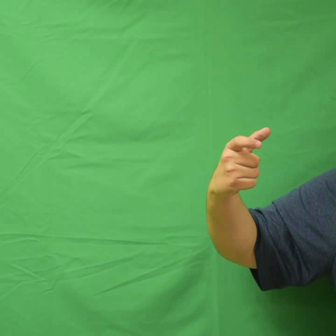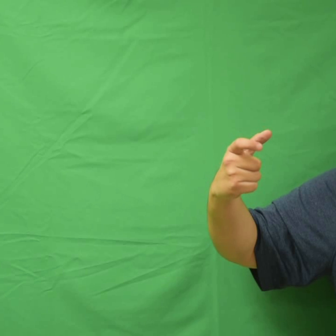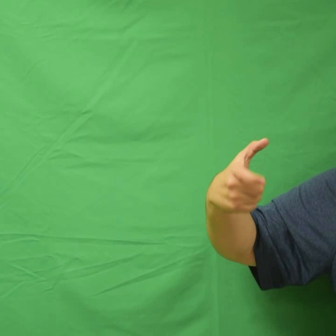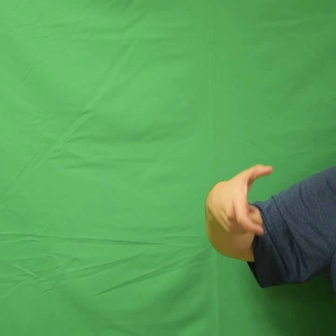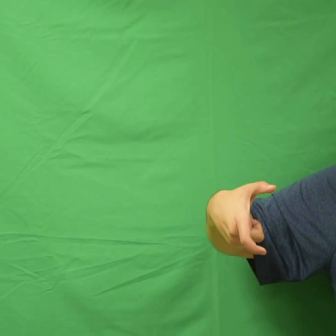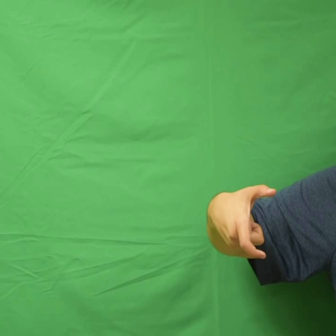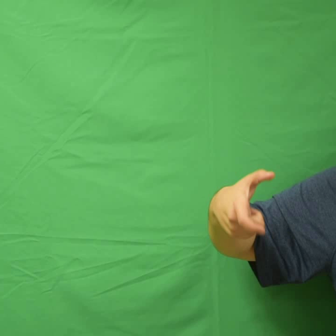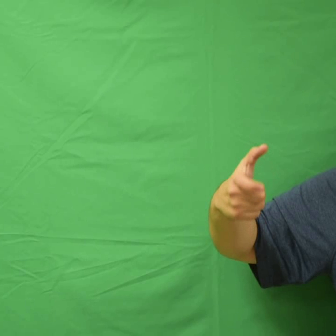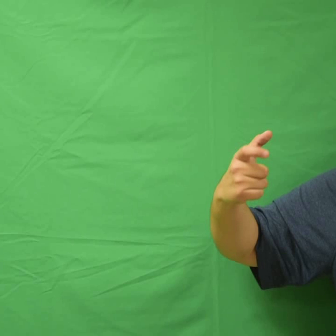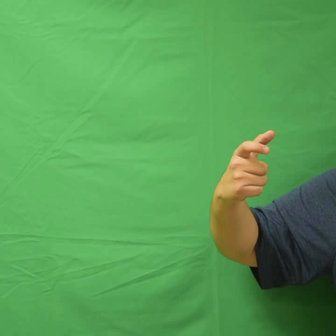Q